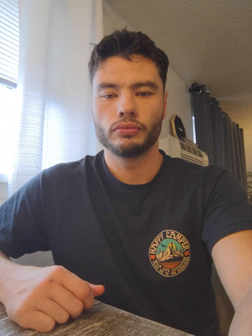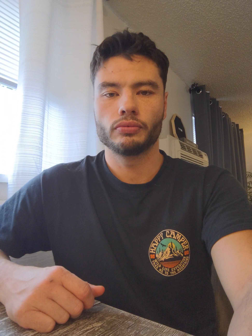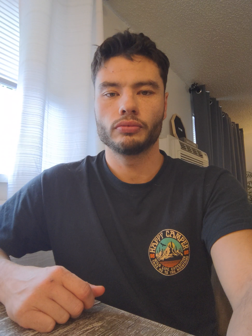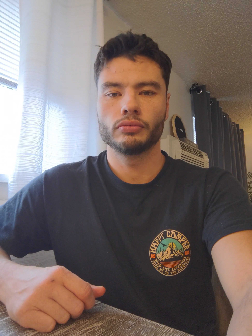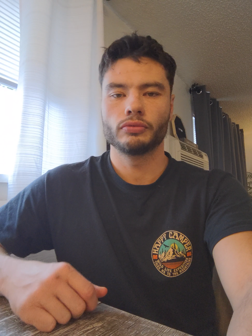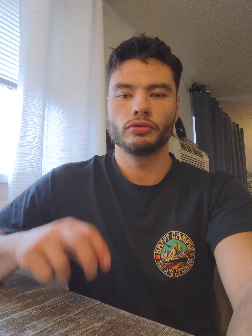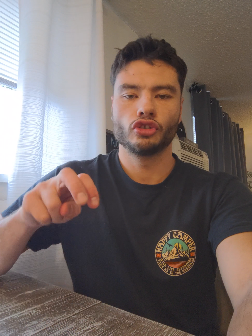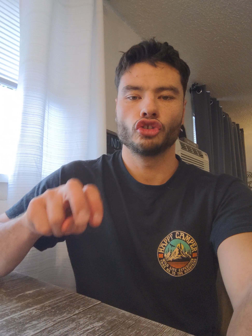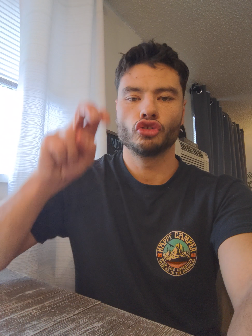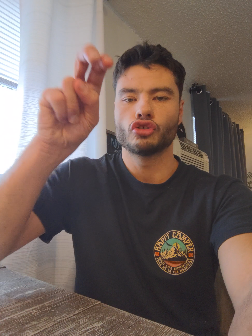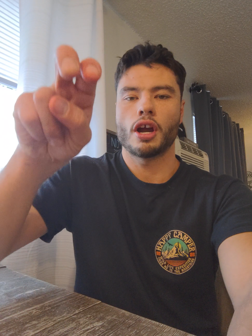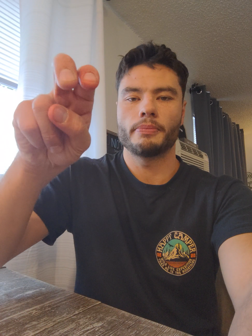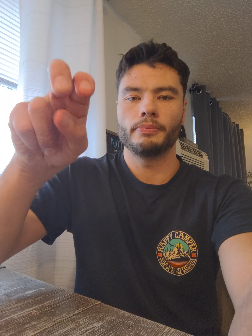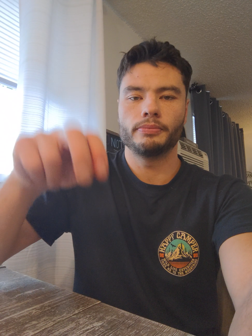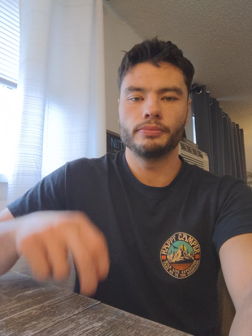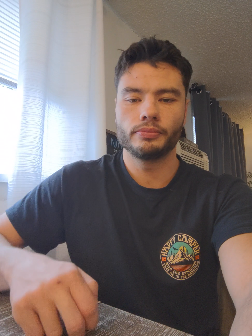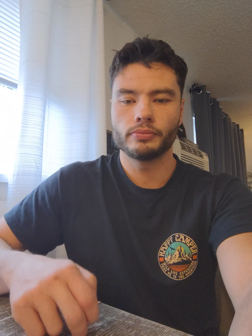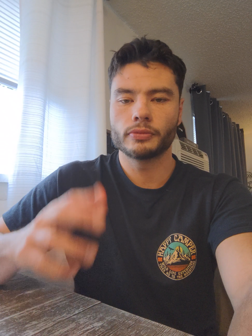jump